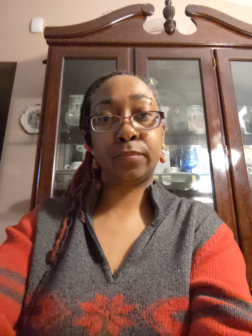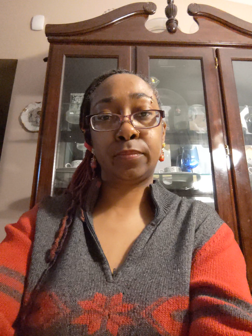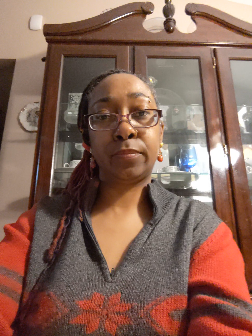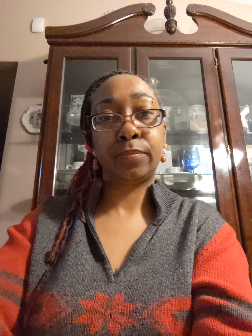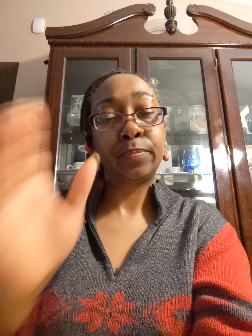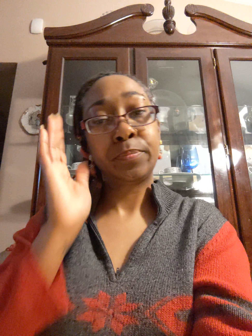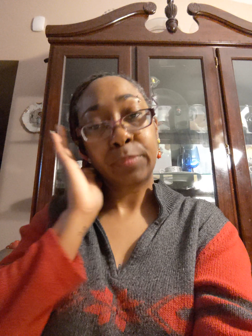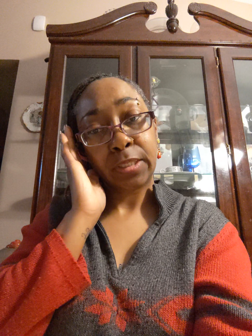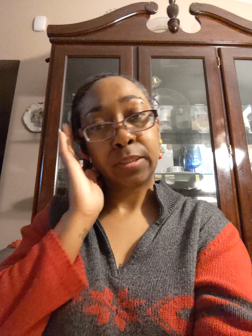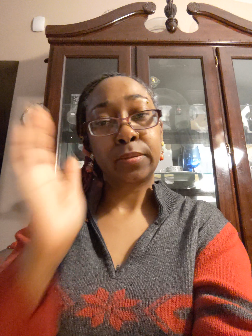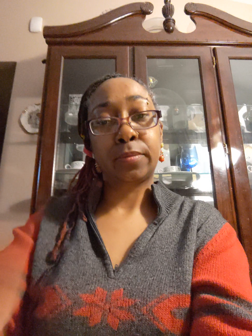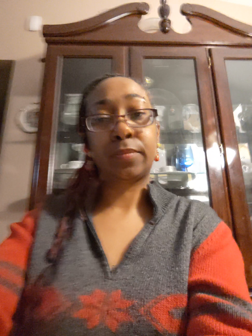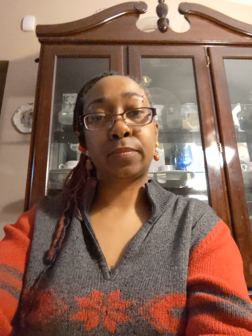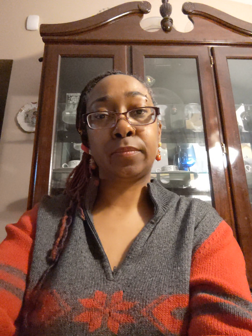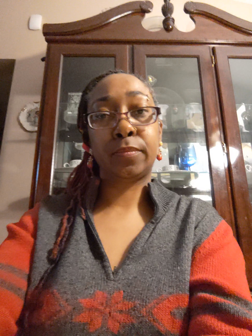bed